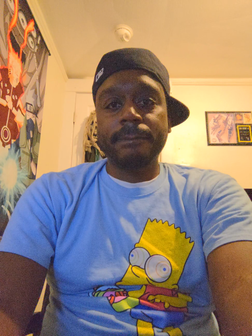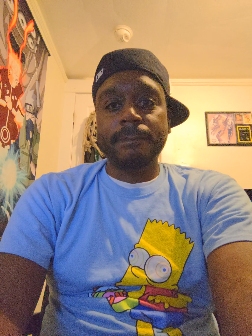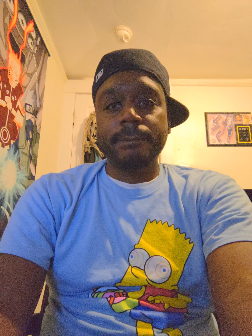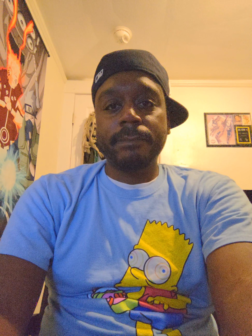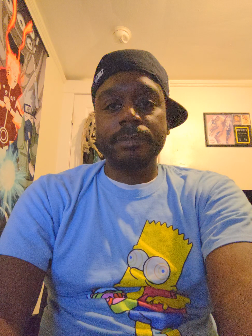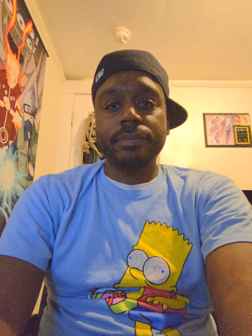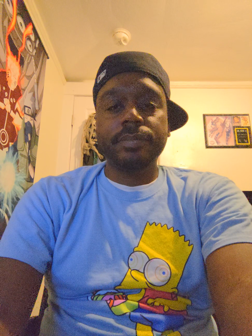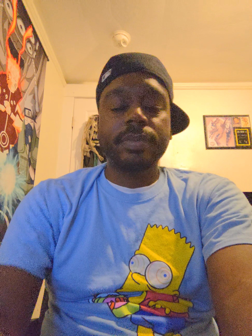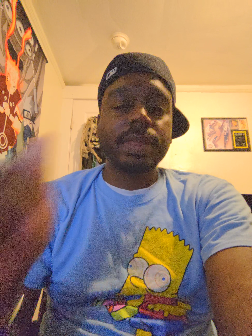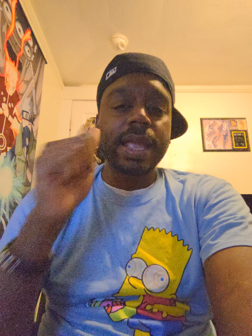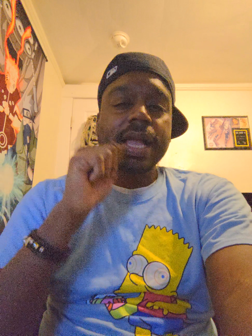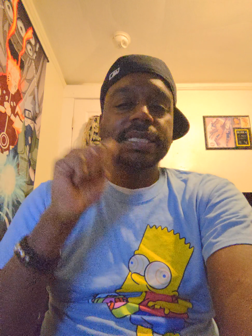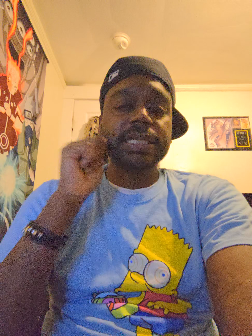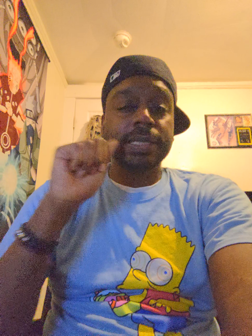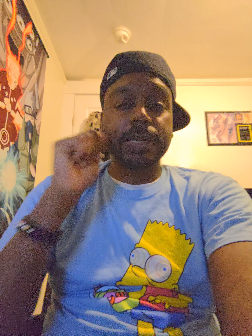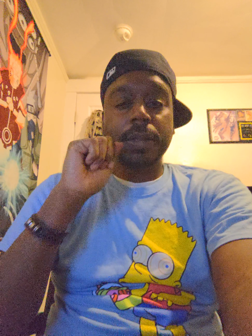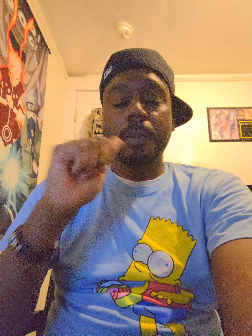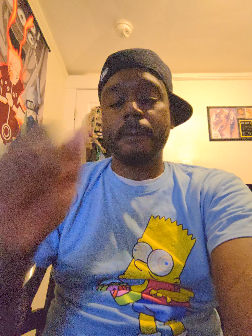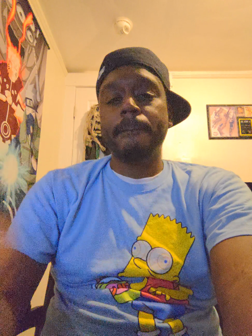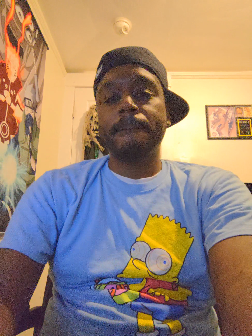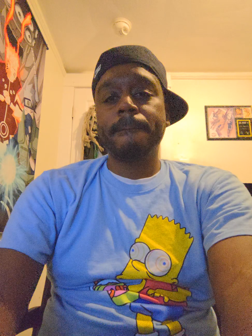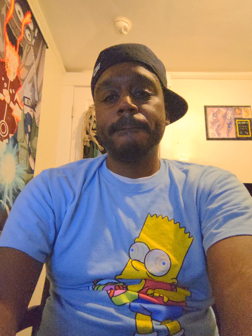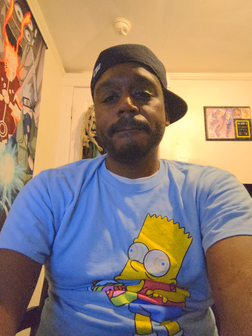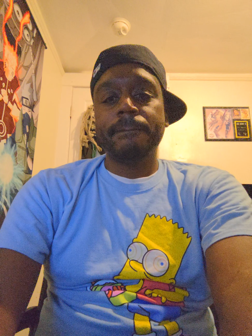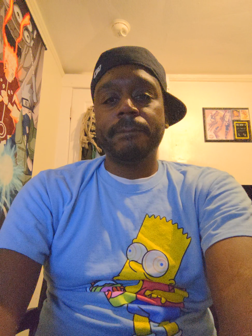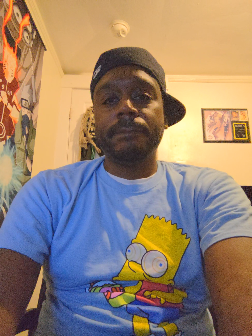aunt